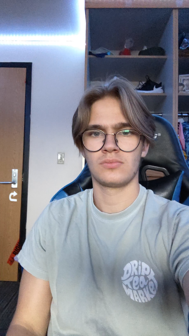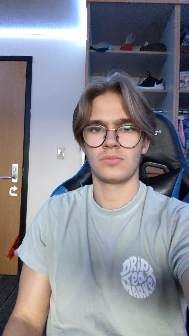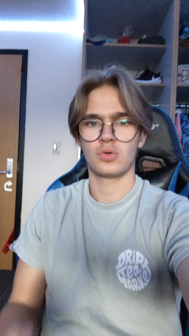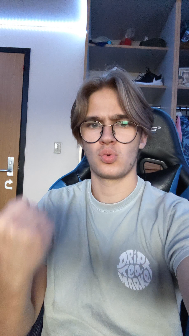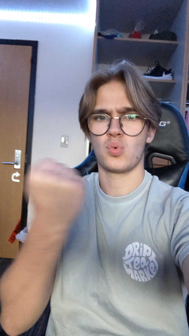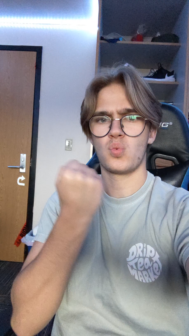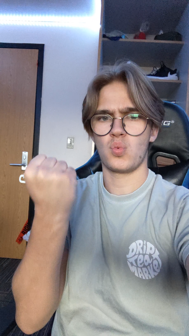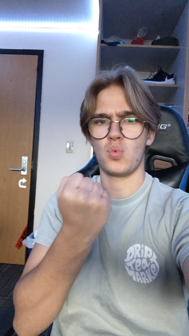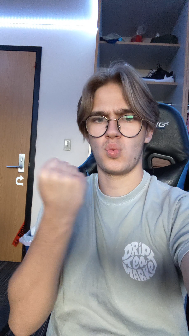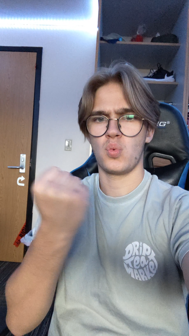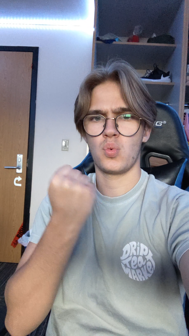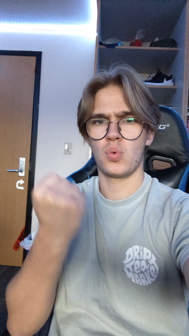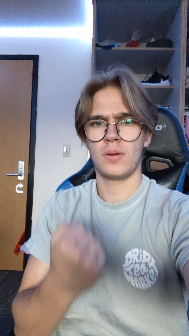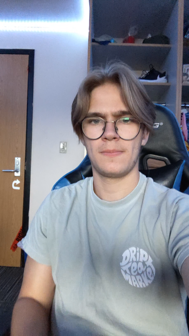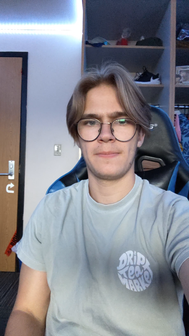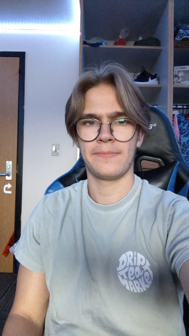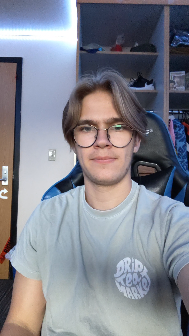hold